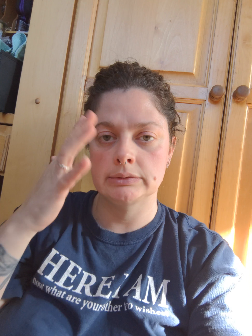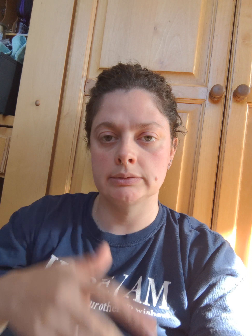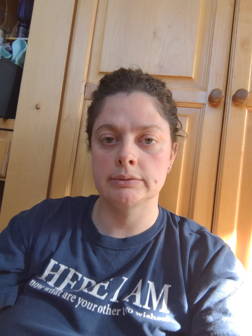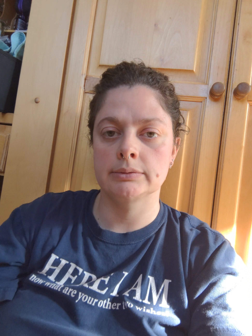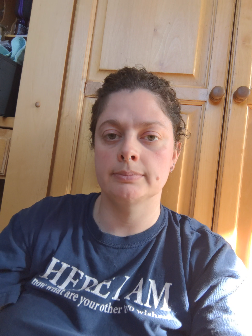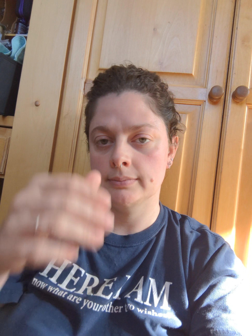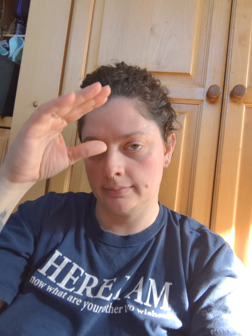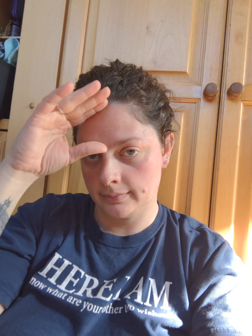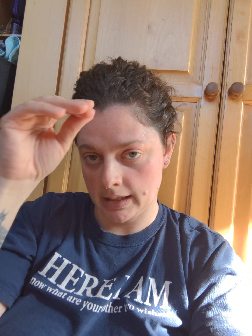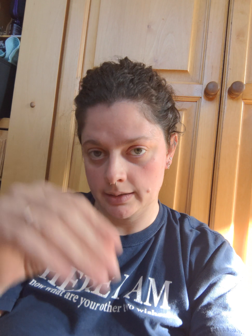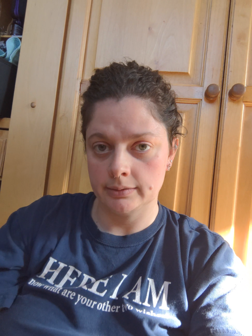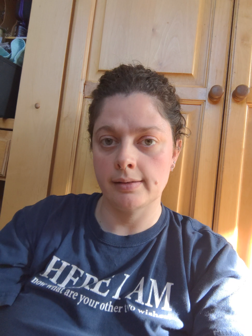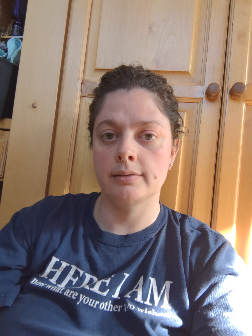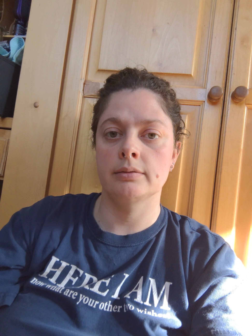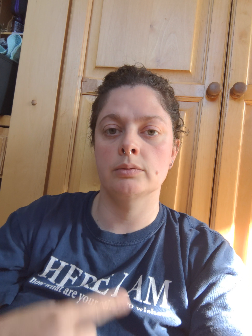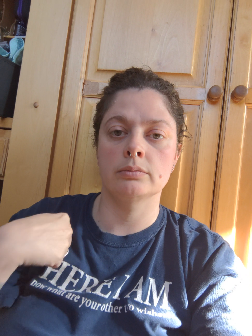man